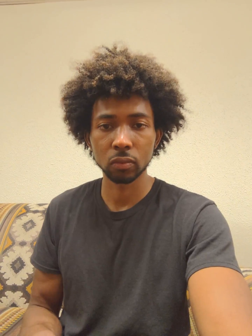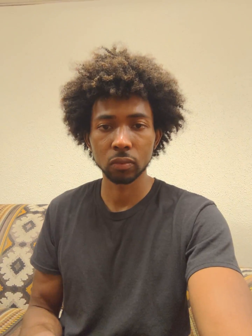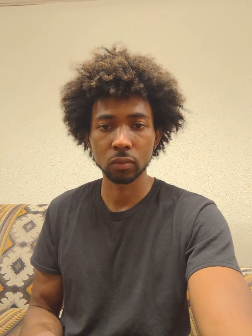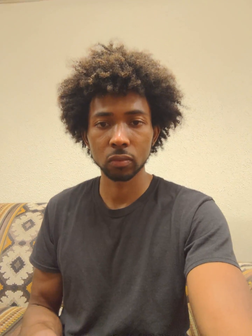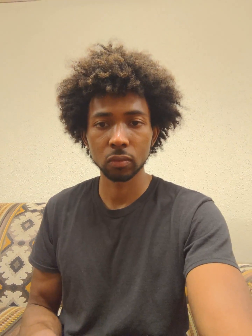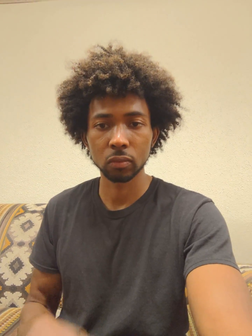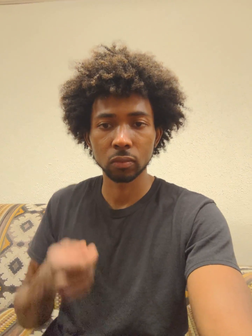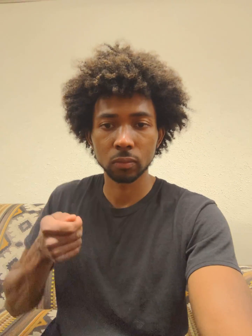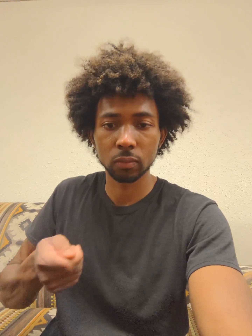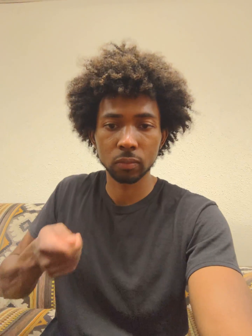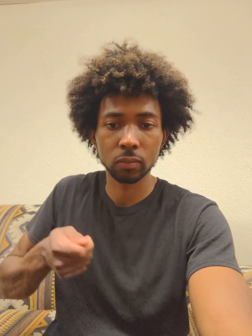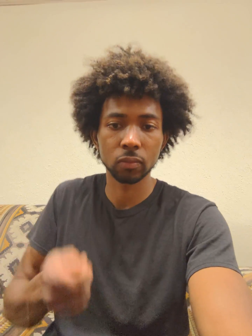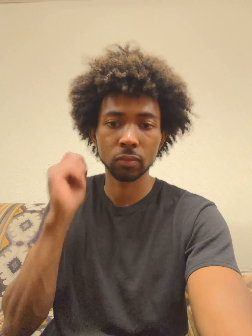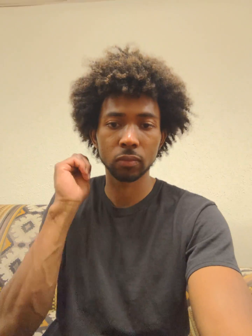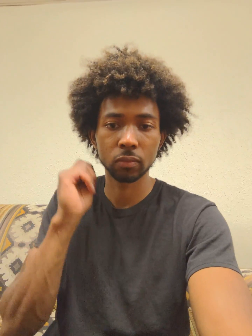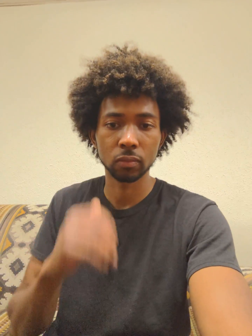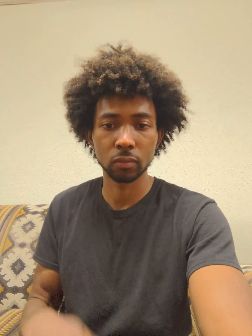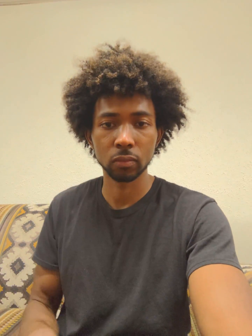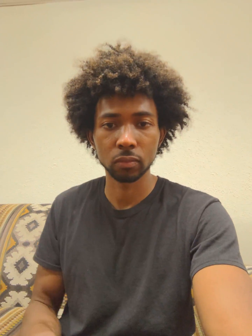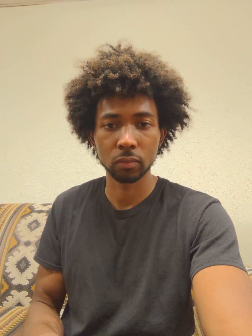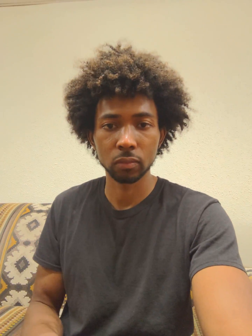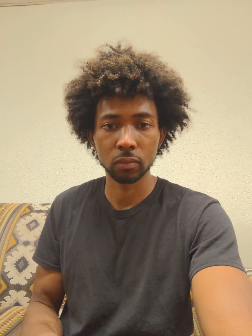shovel